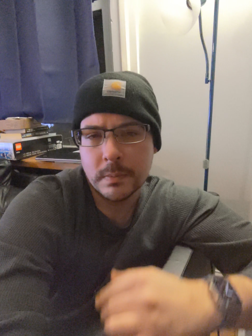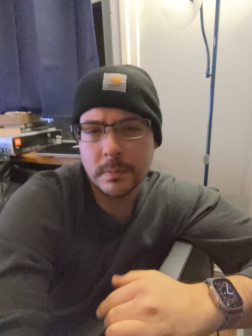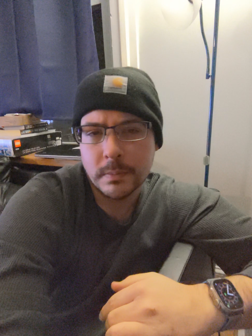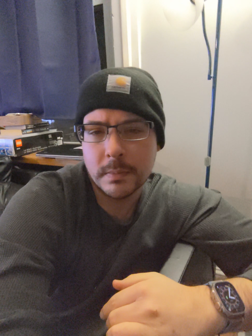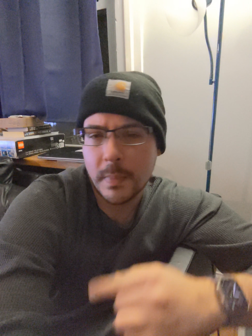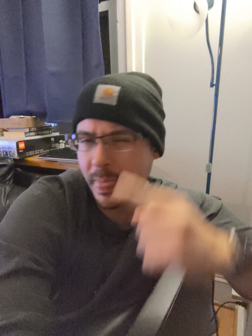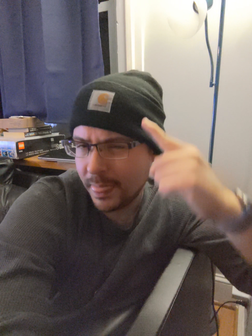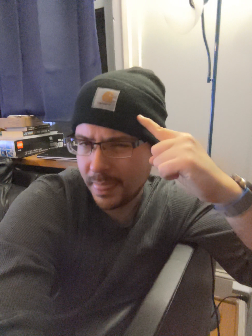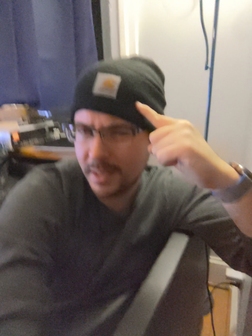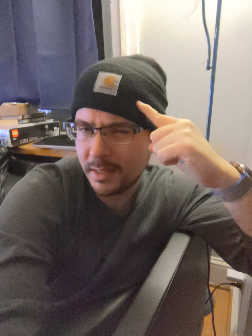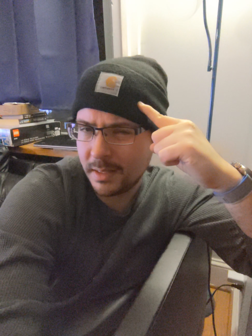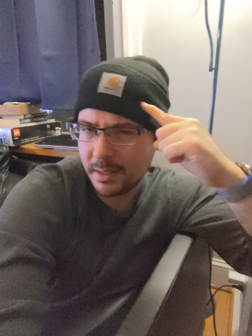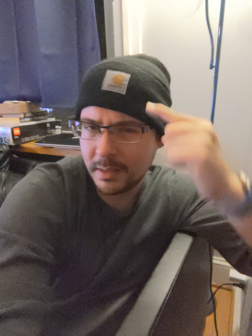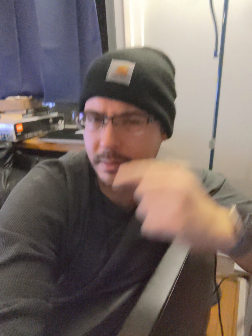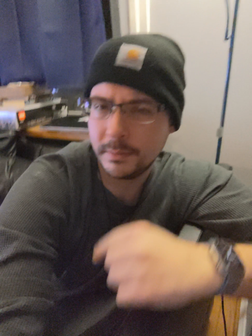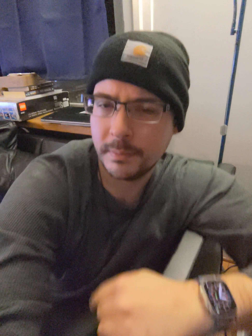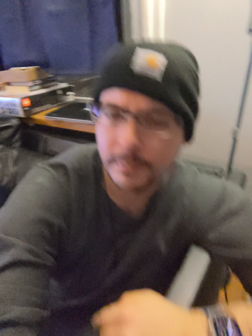think